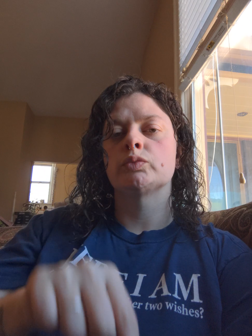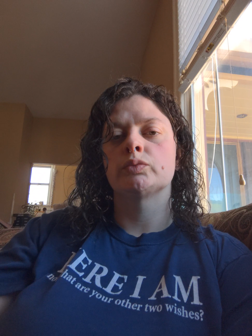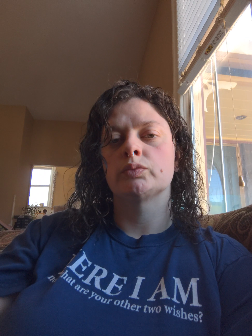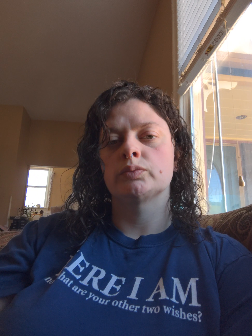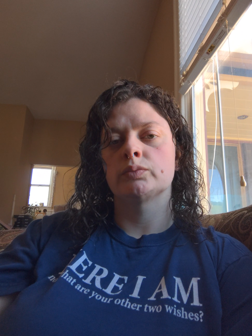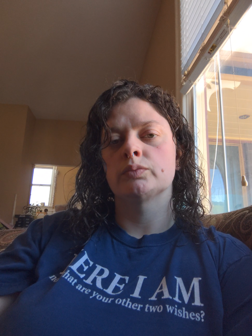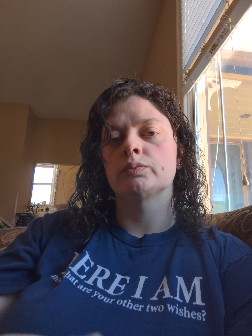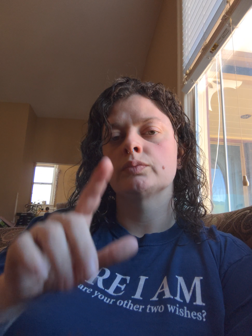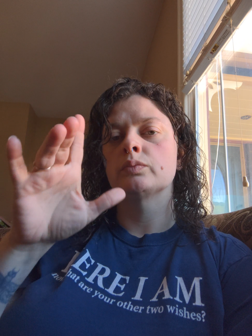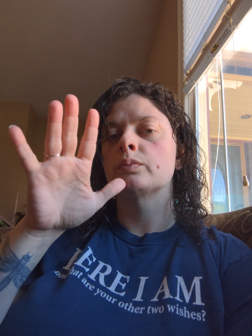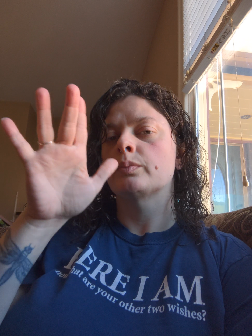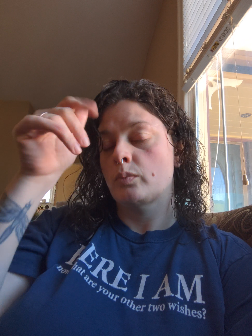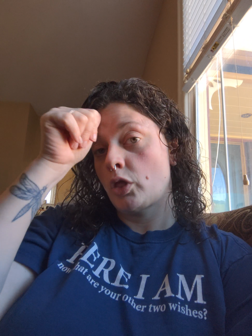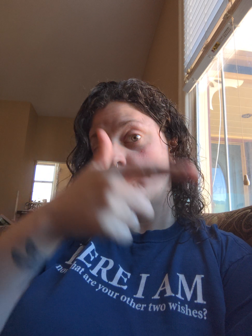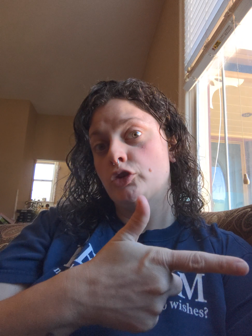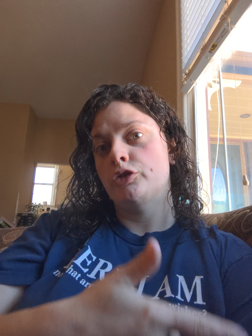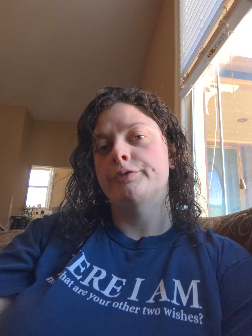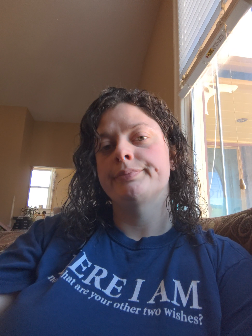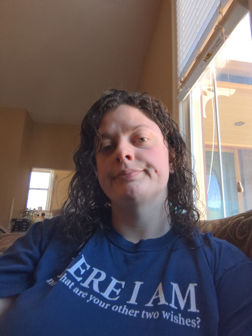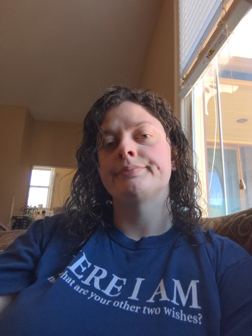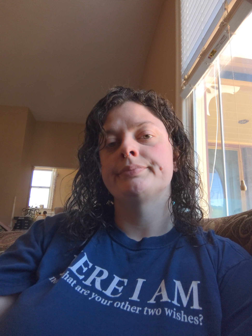brother